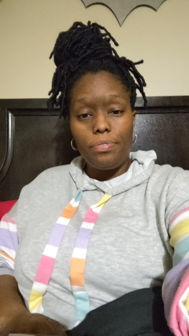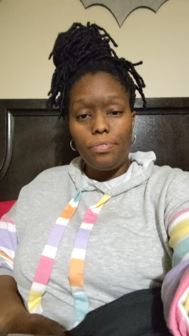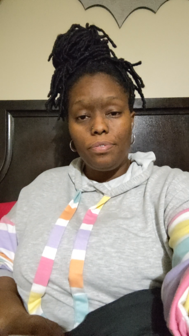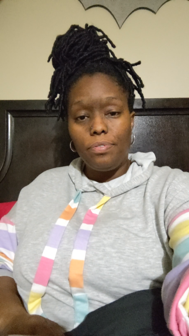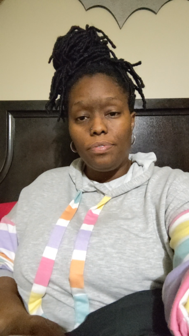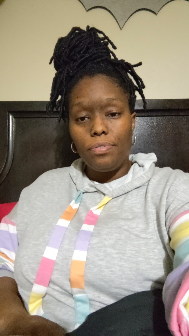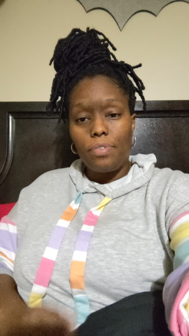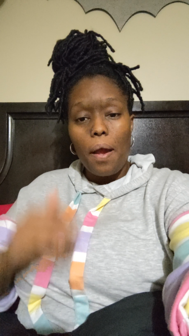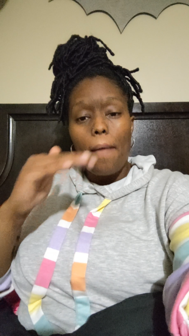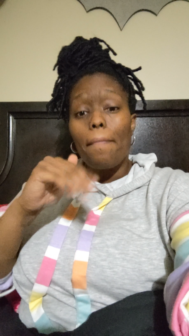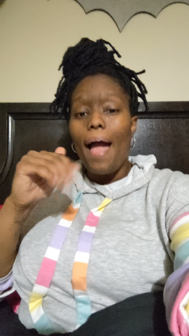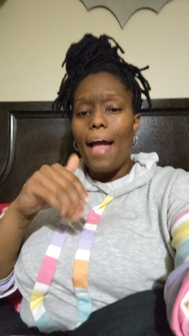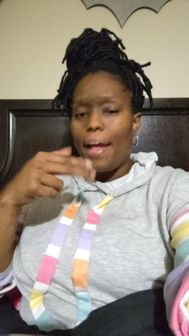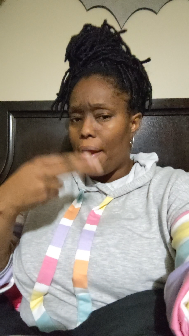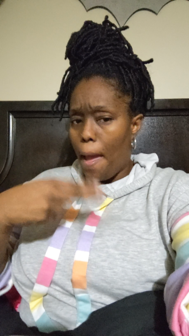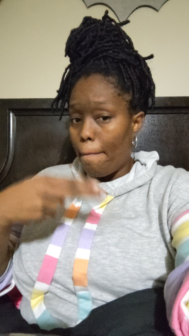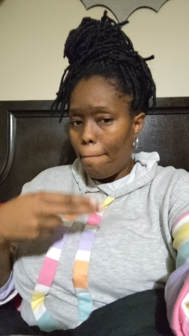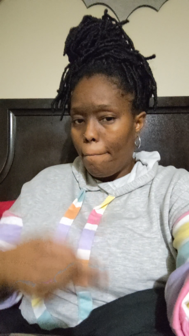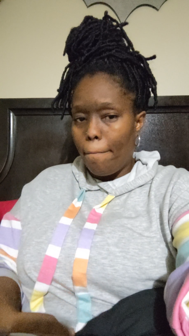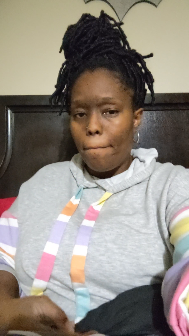pet's name